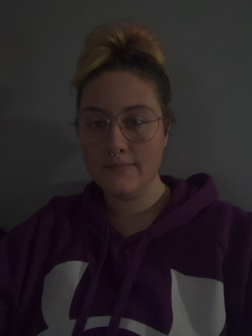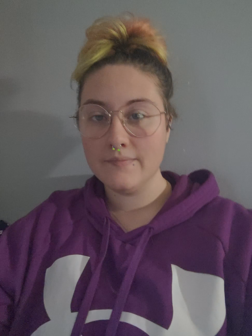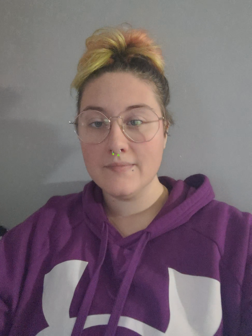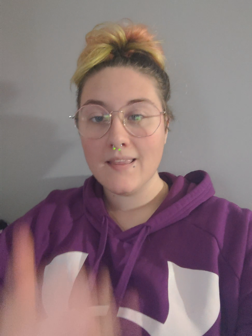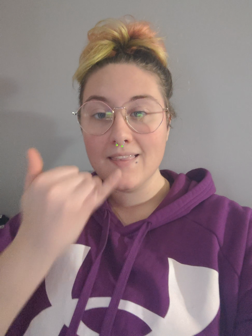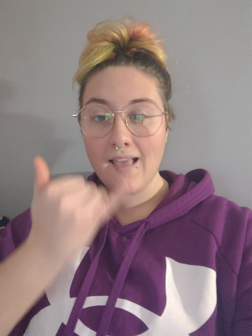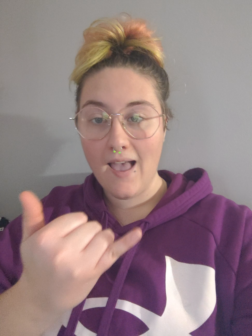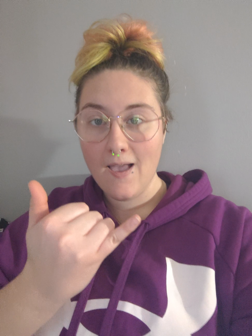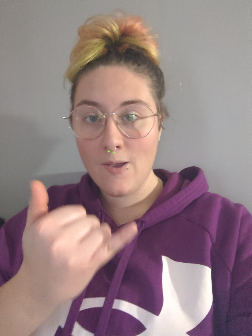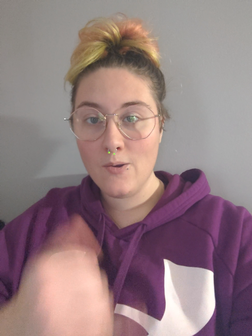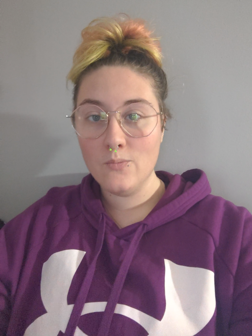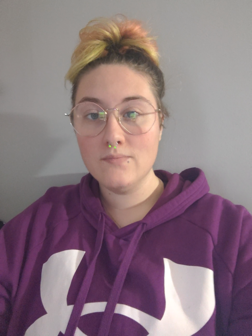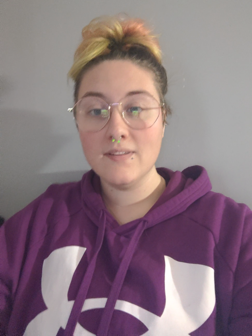now